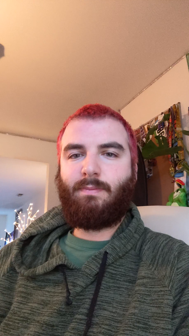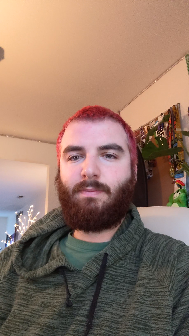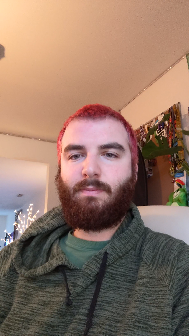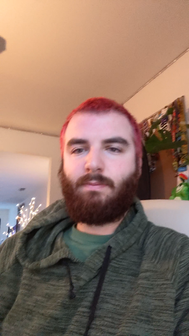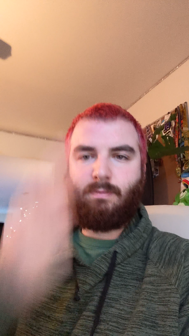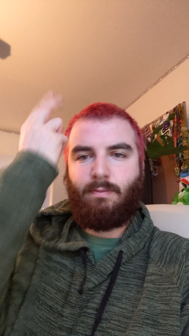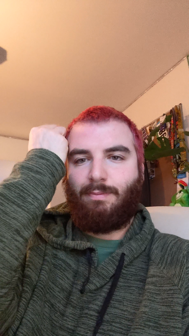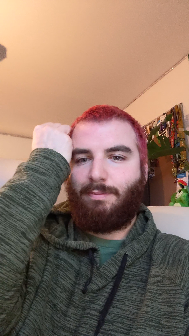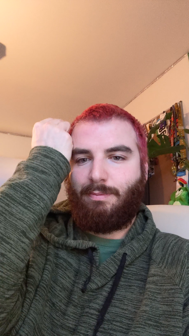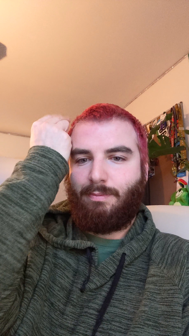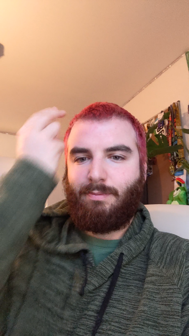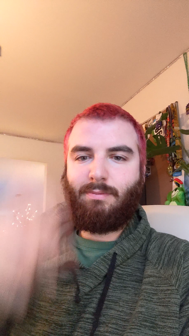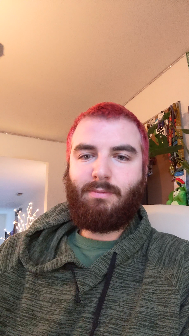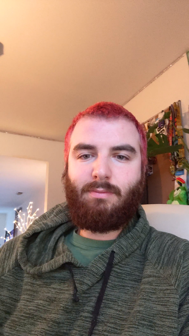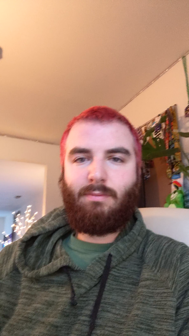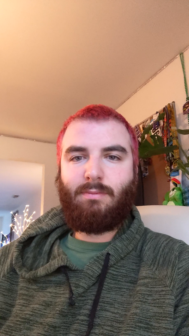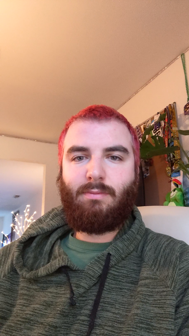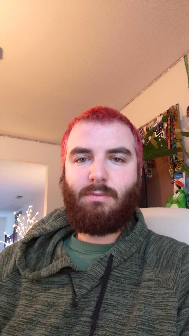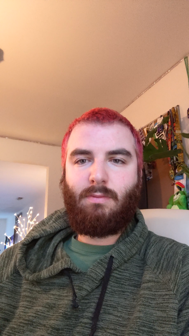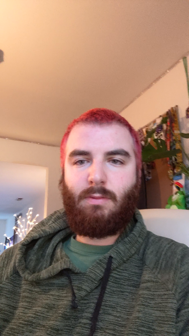bunny